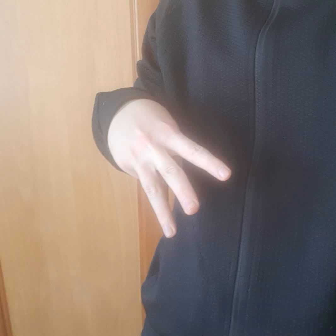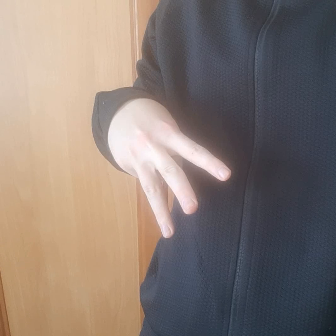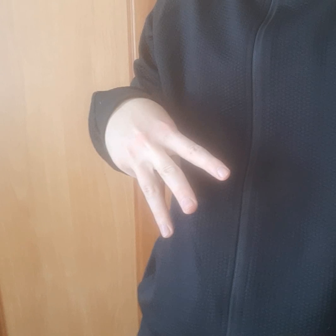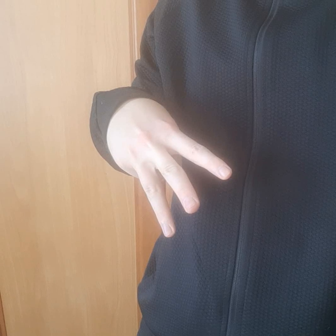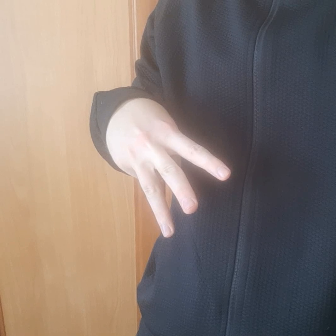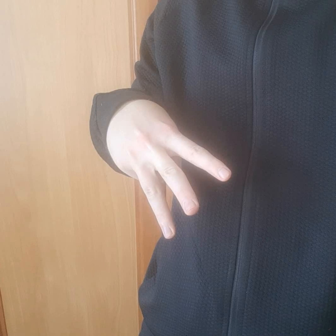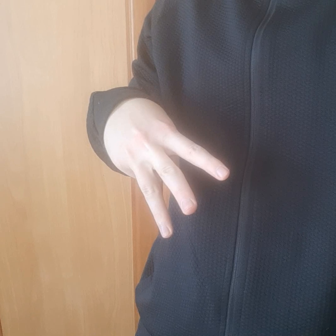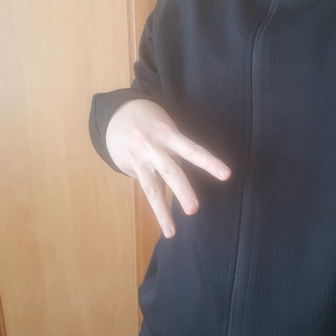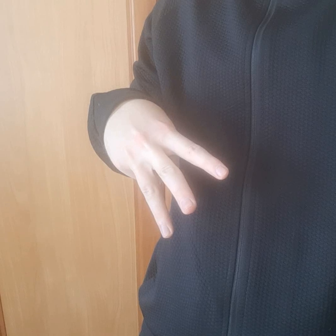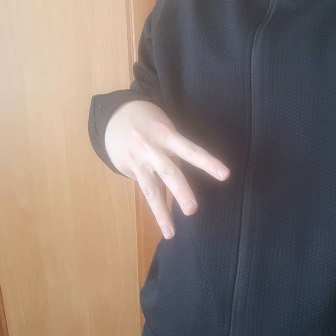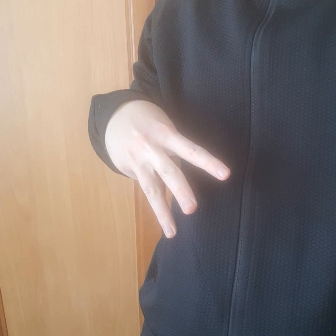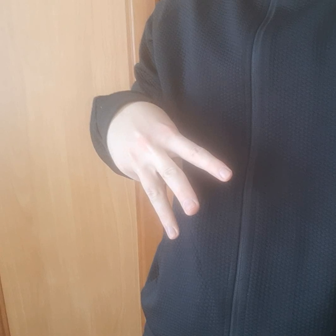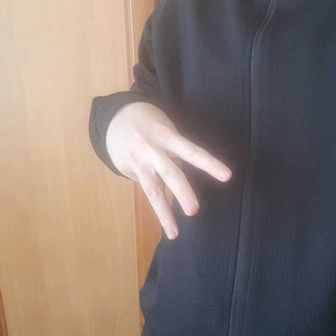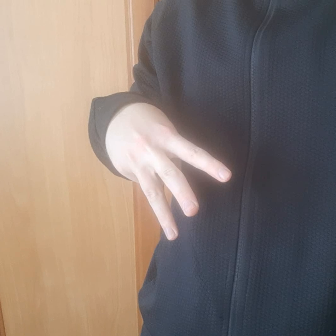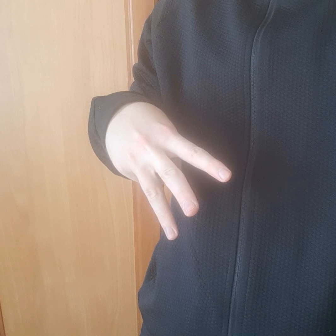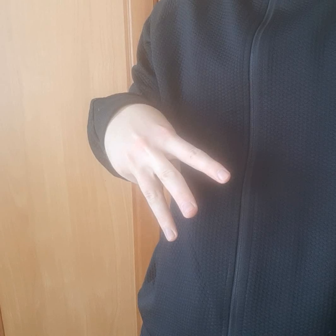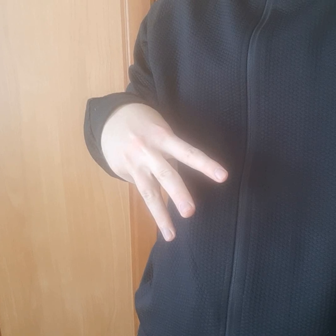М